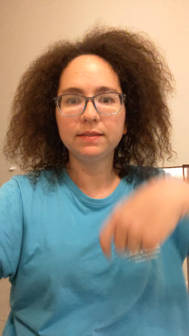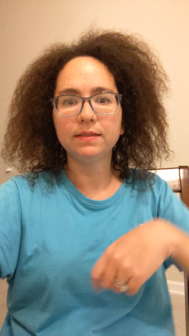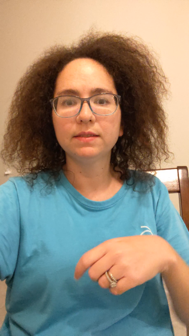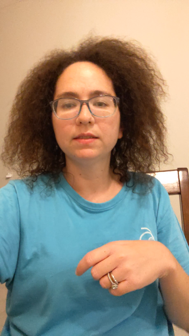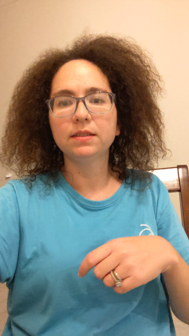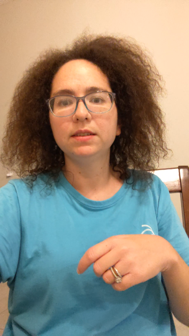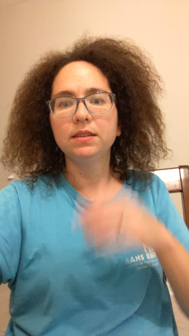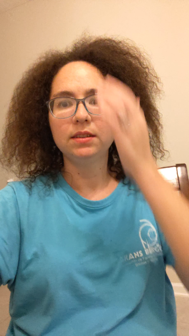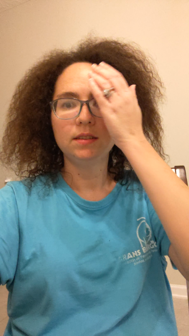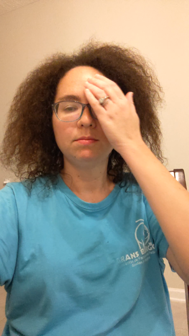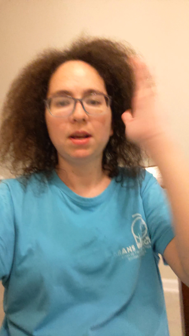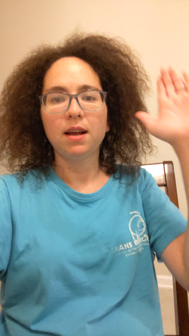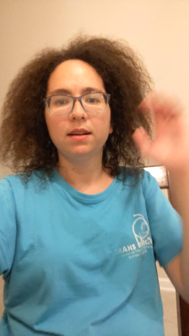peekaboo